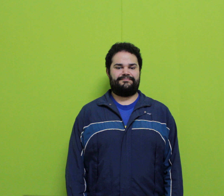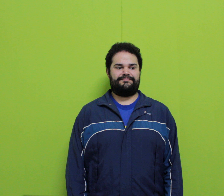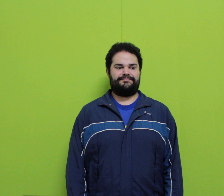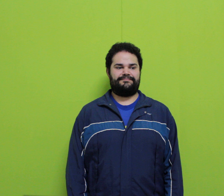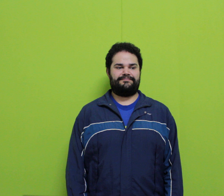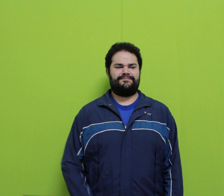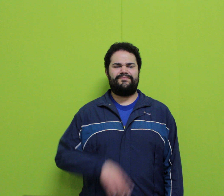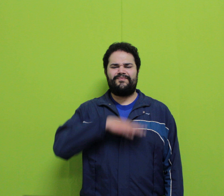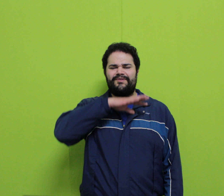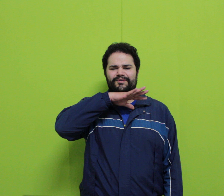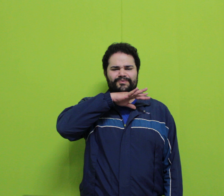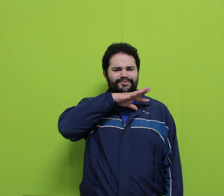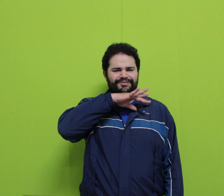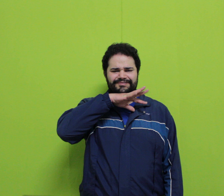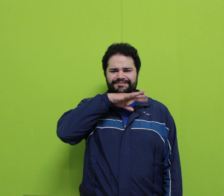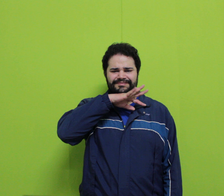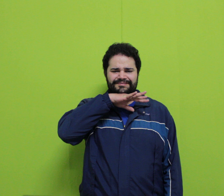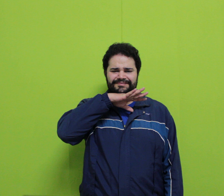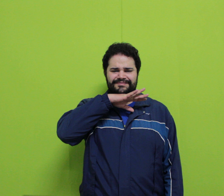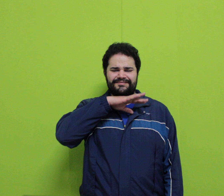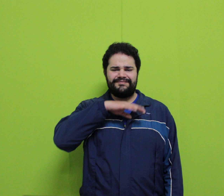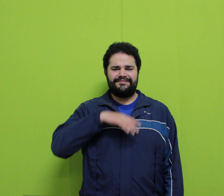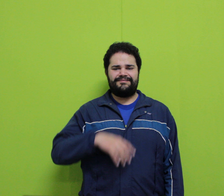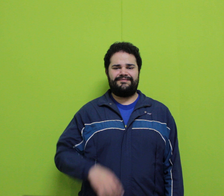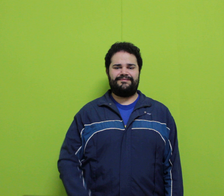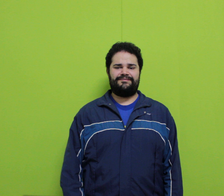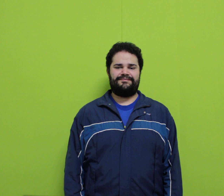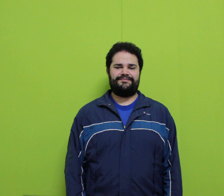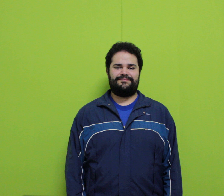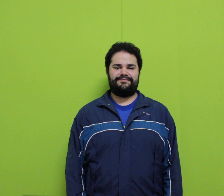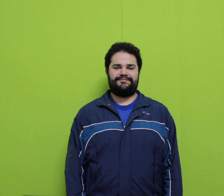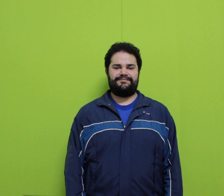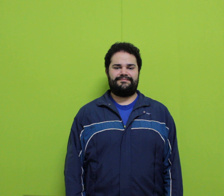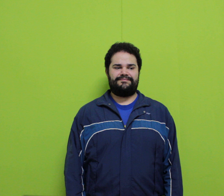ruim